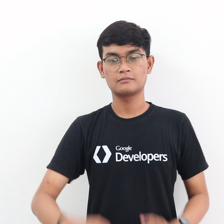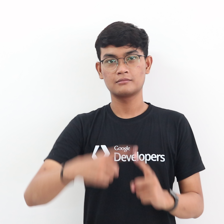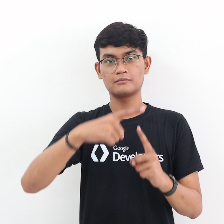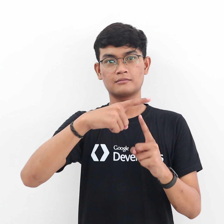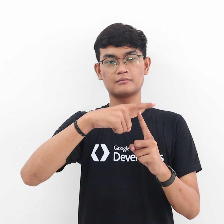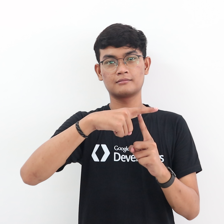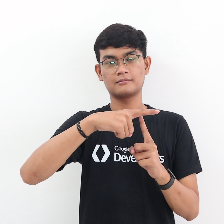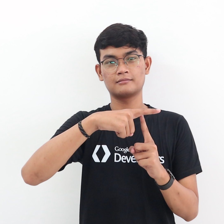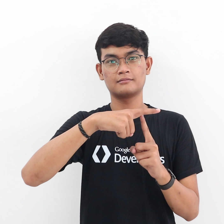T